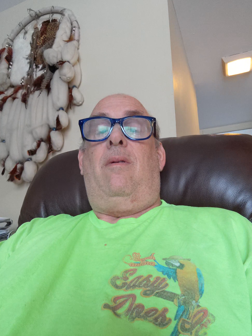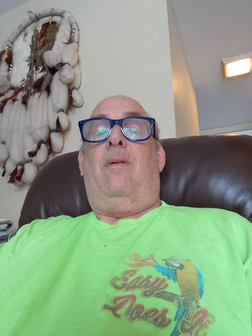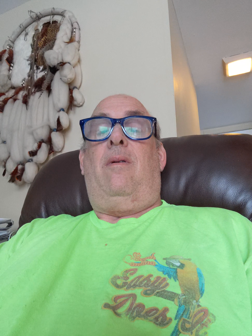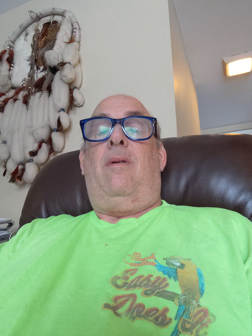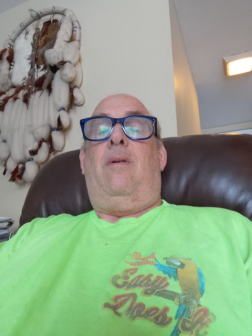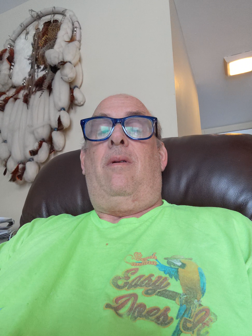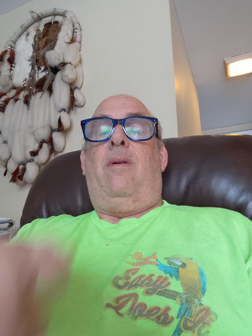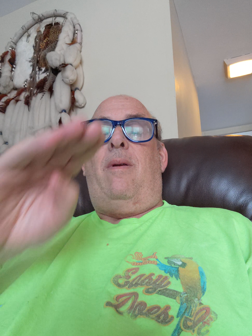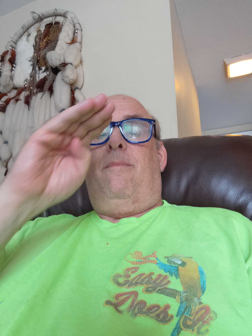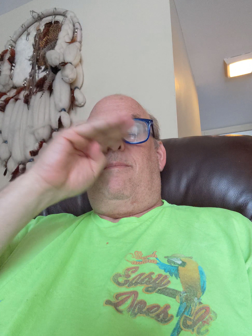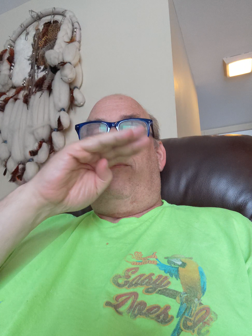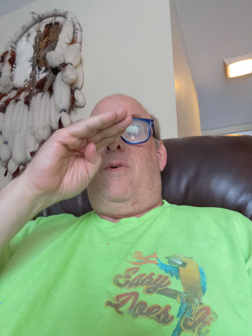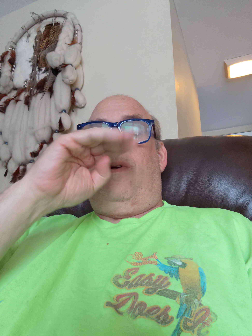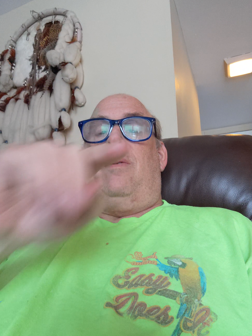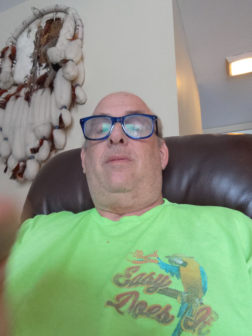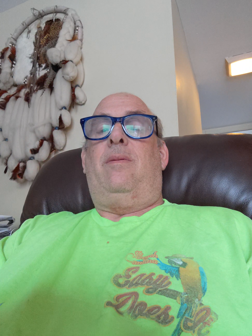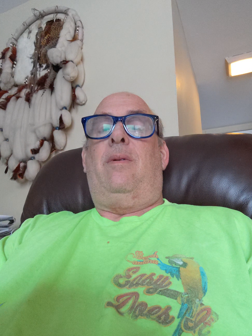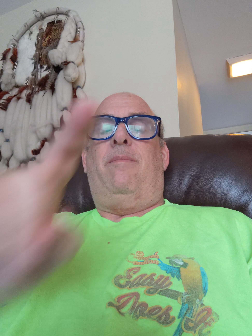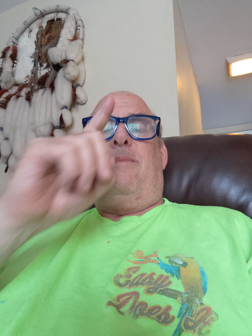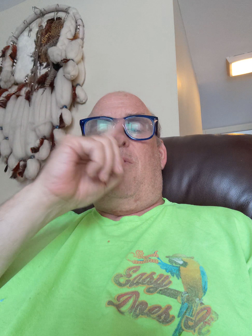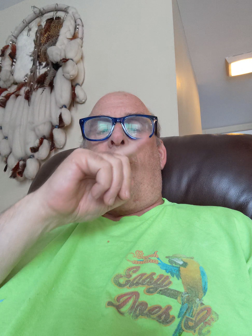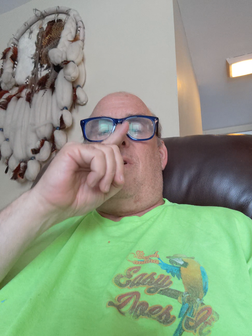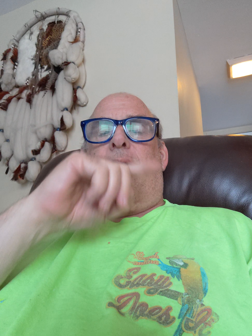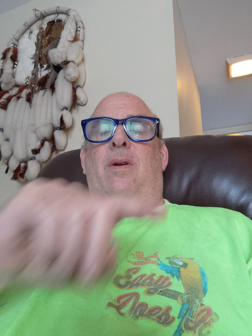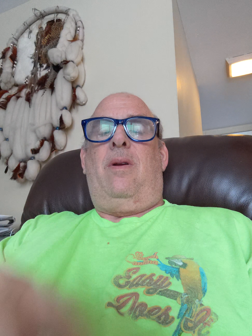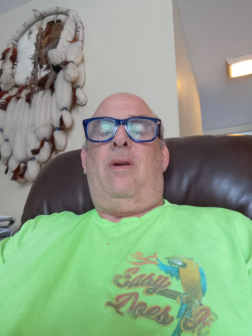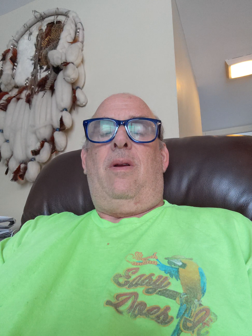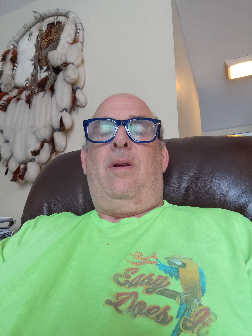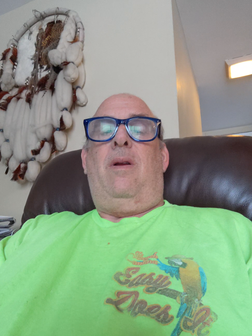mouse